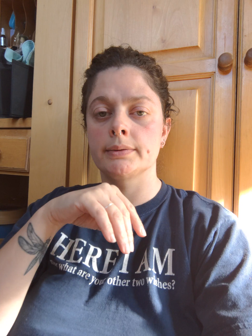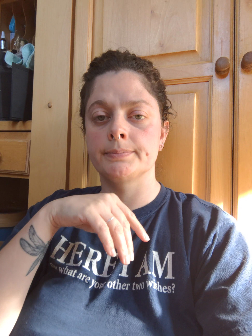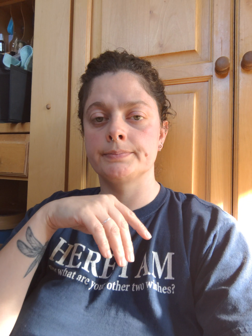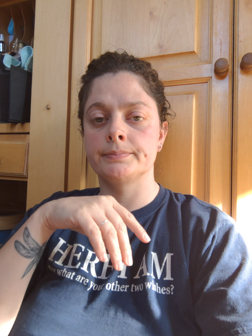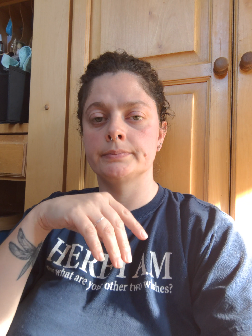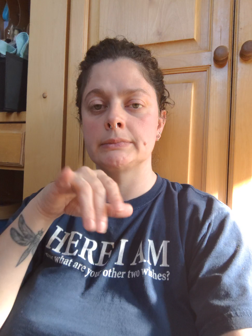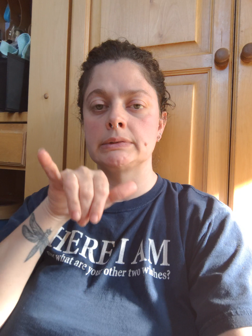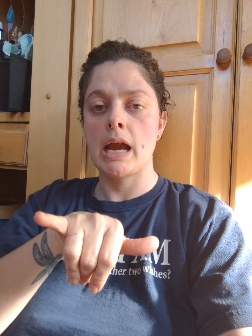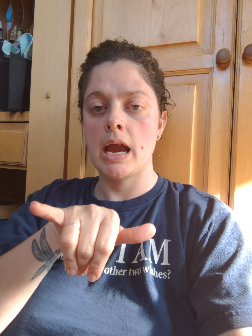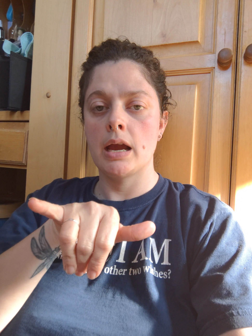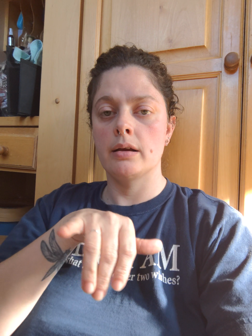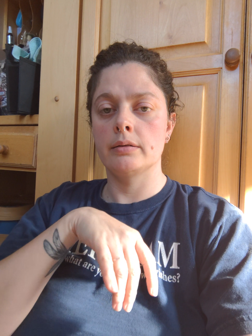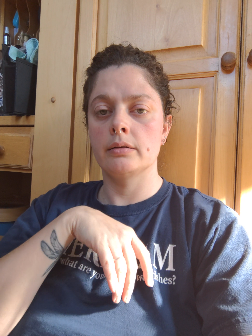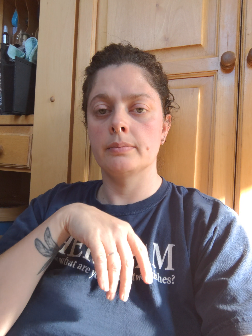stay